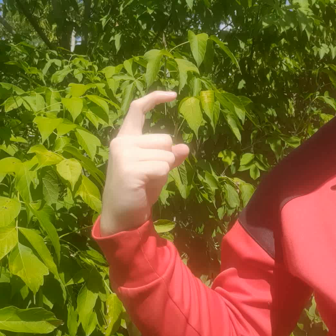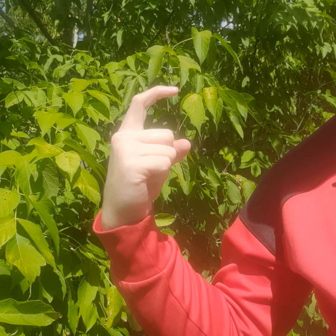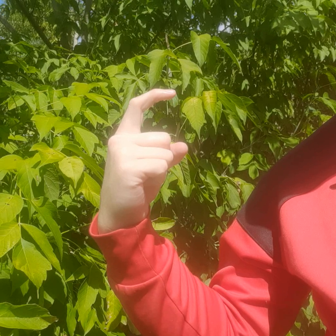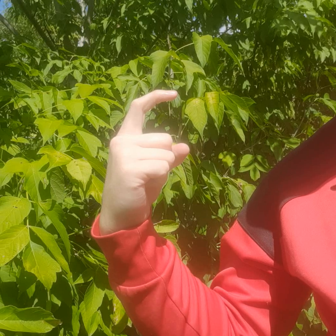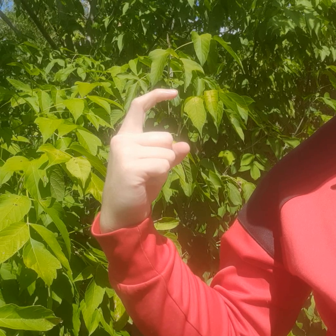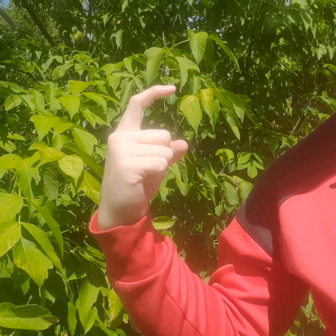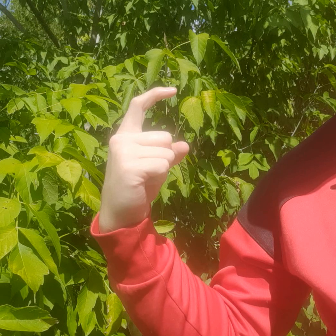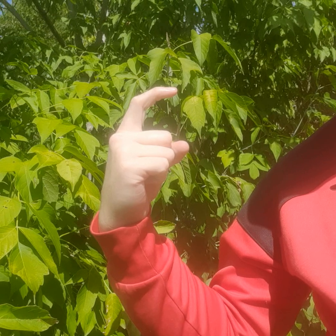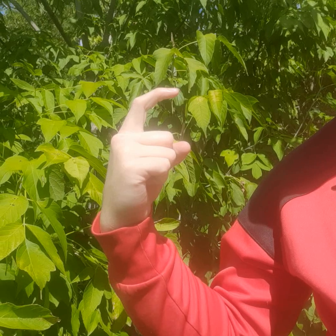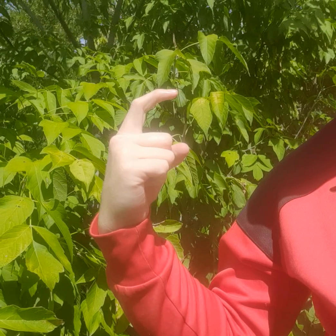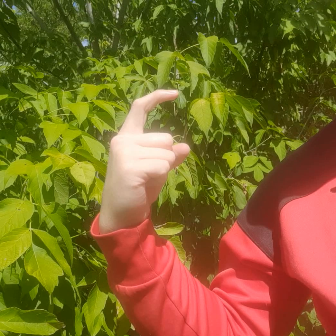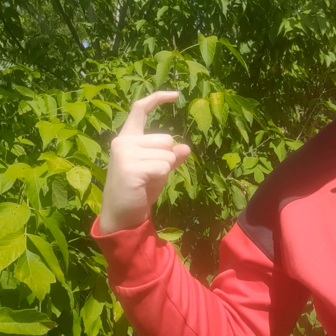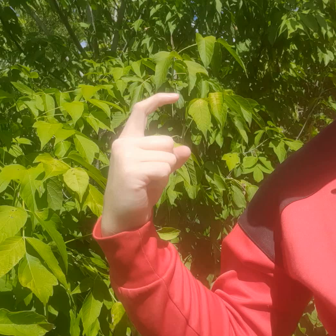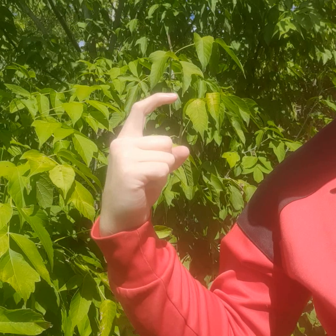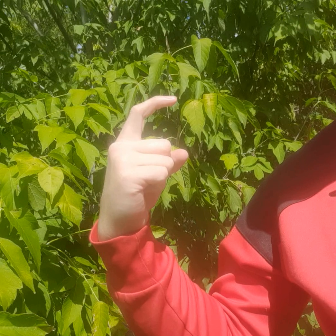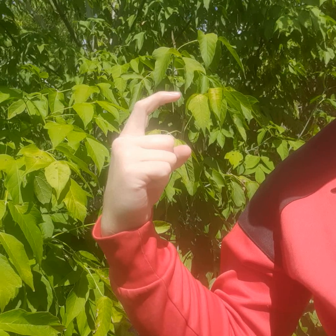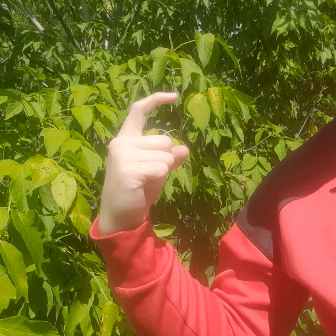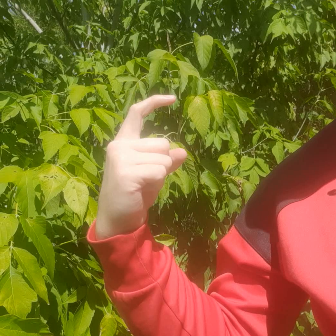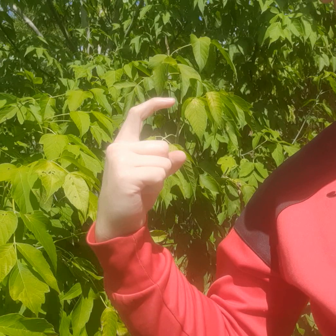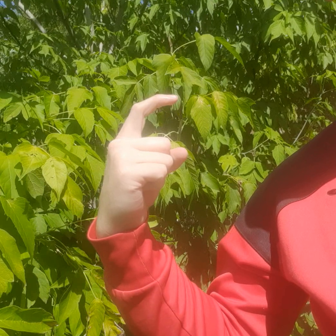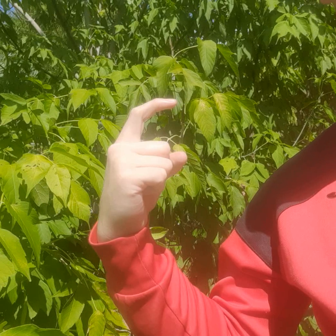Х